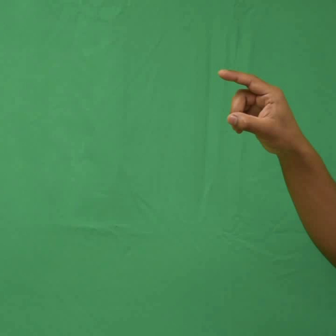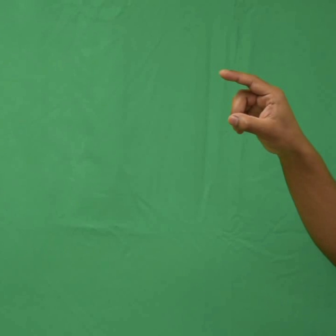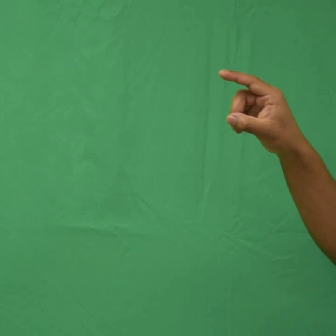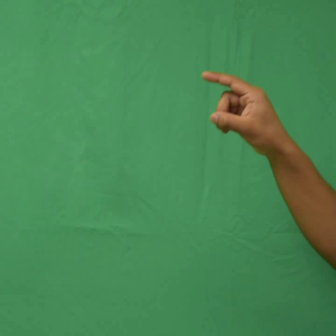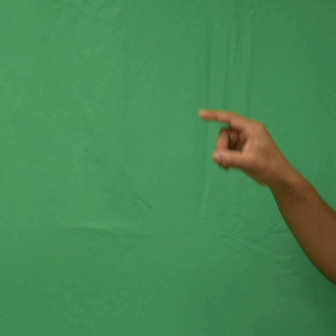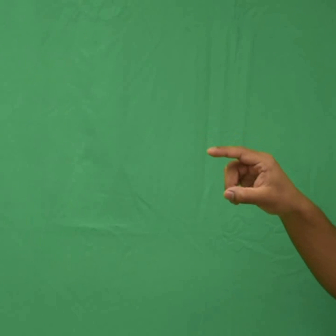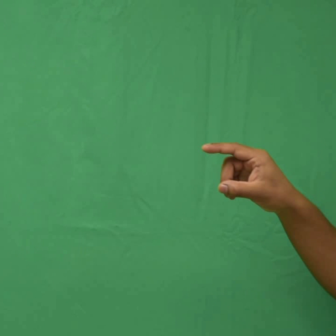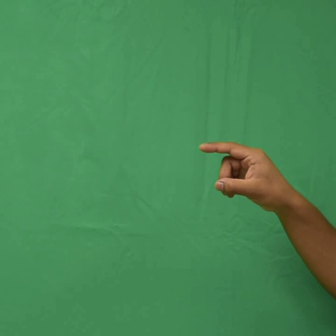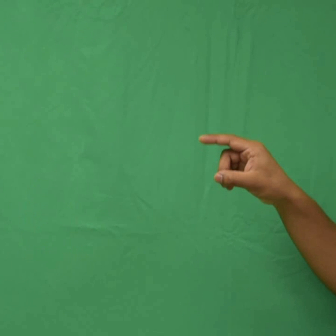Z